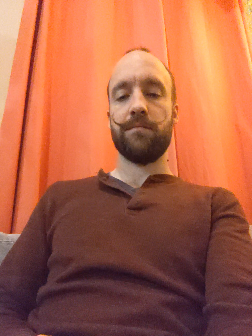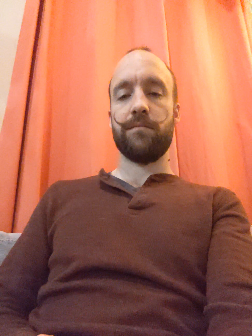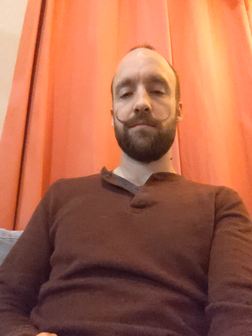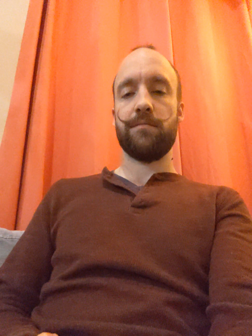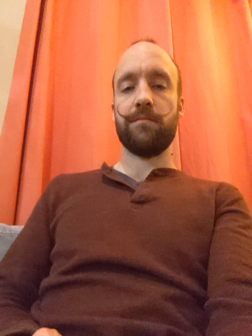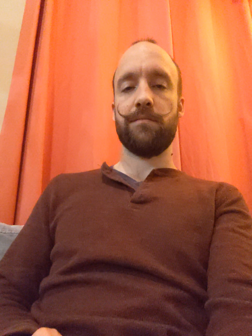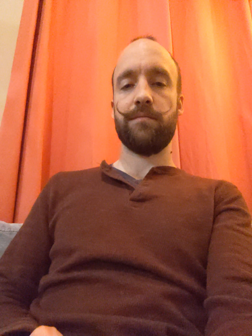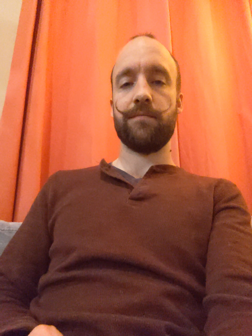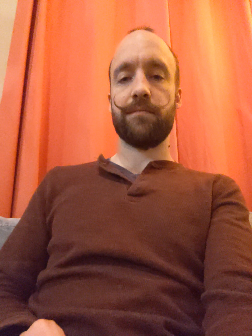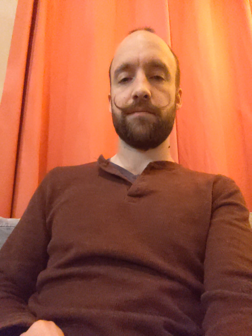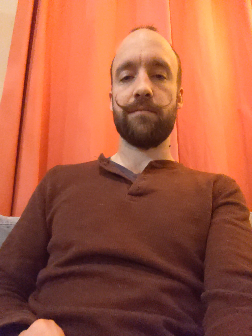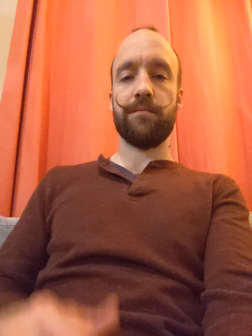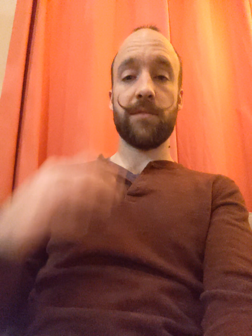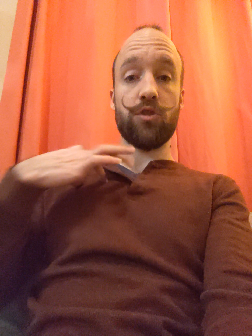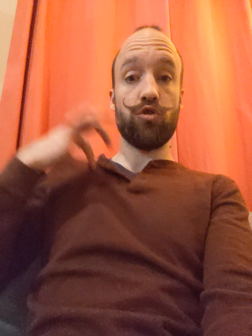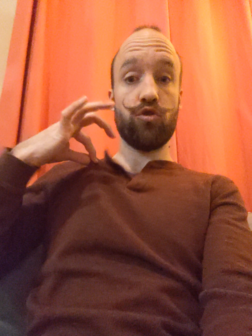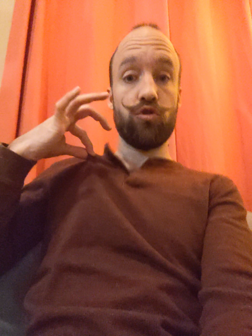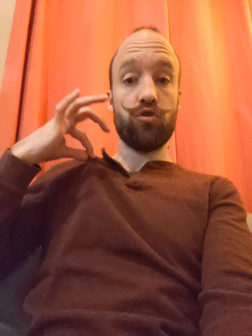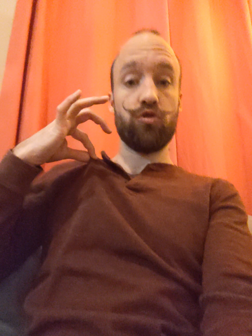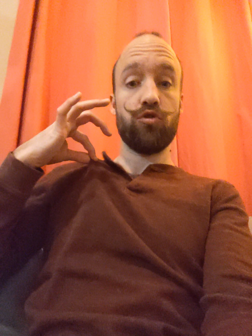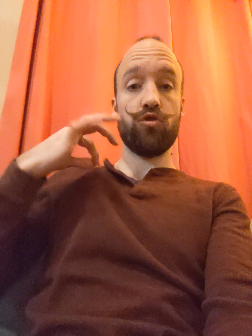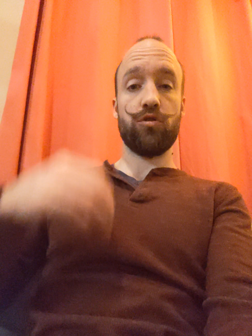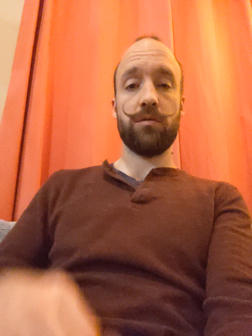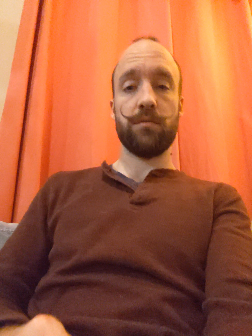shirt